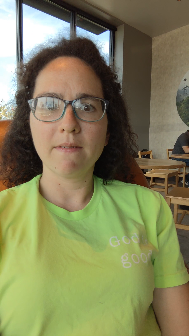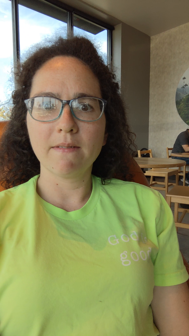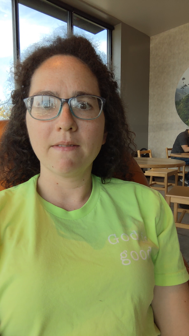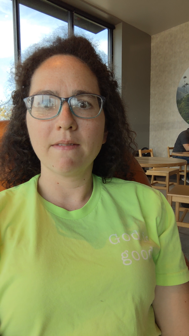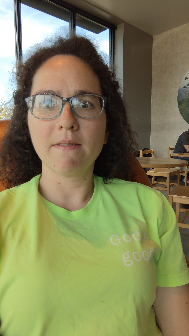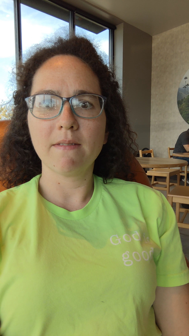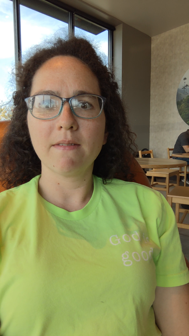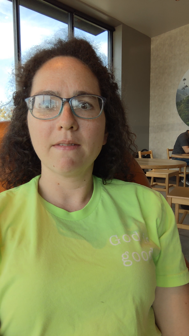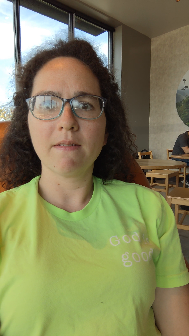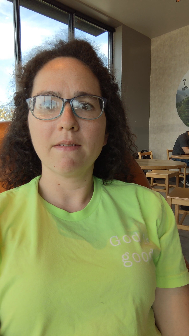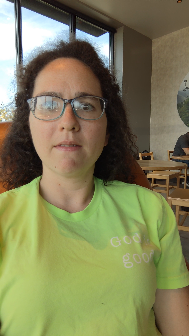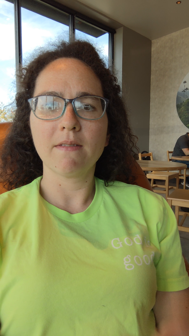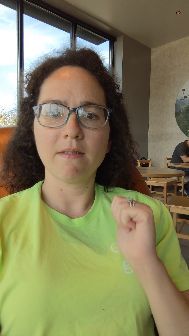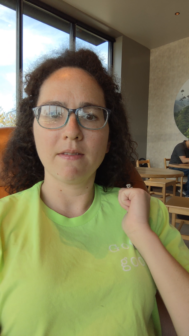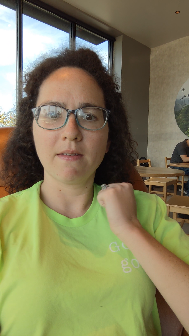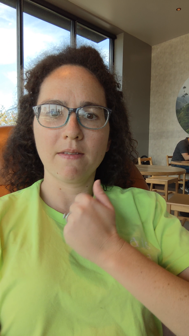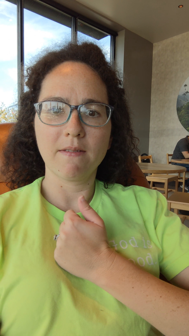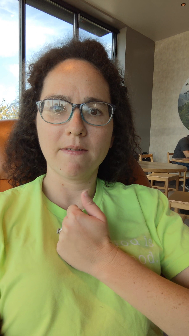coats